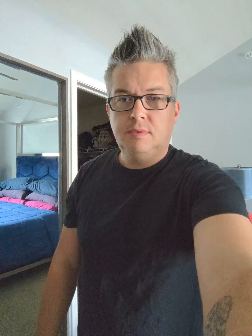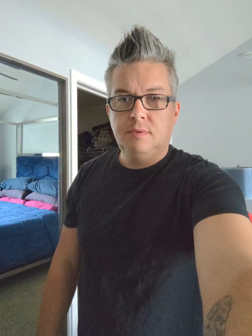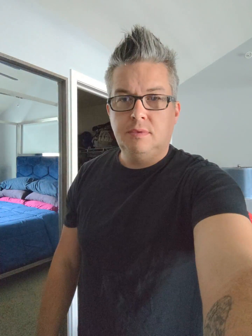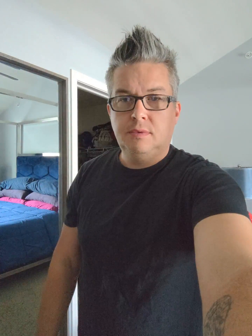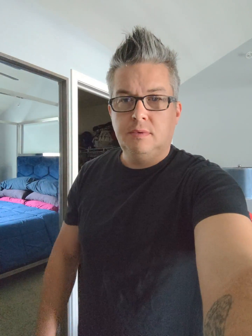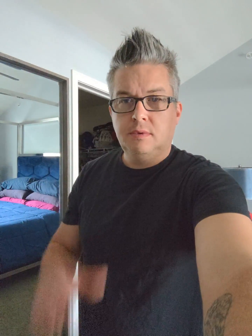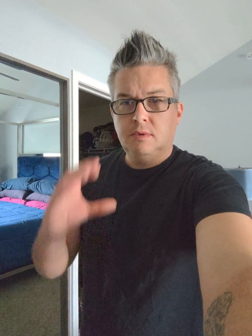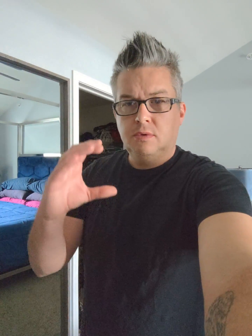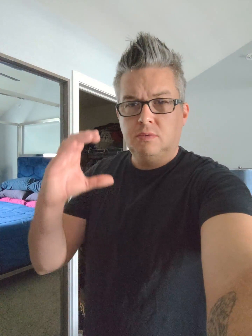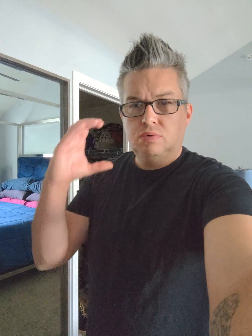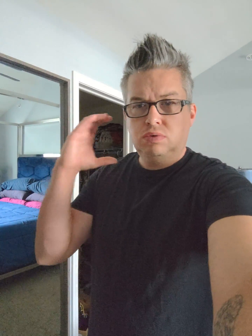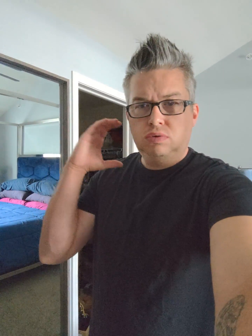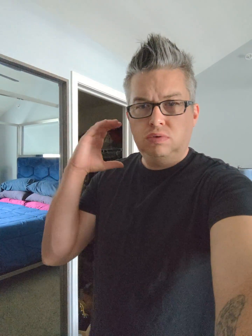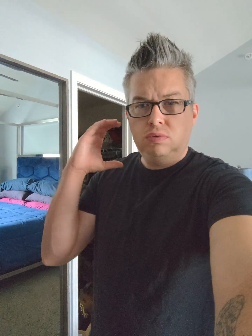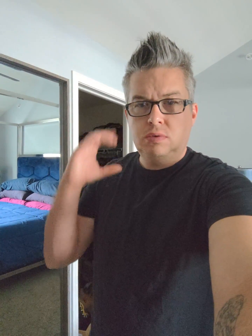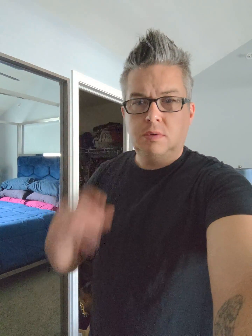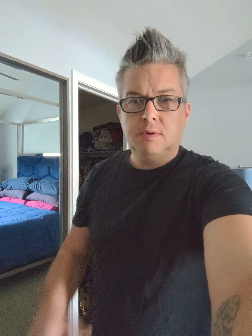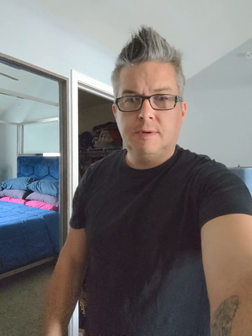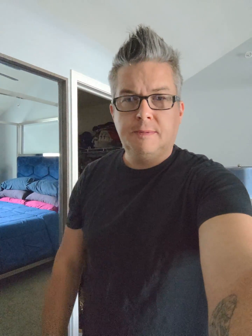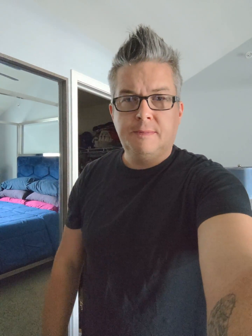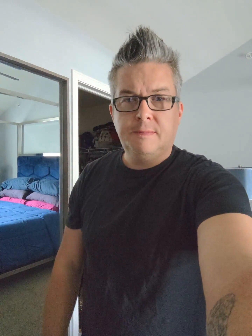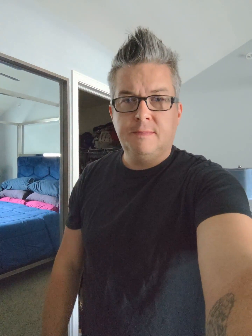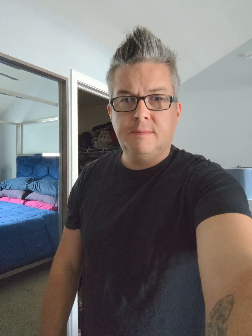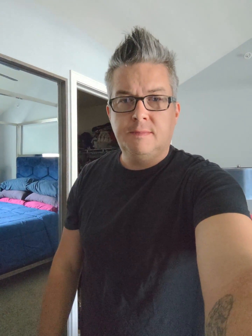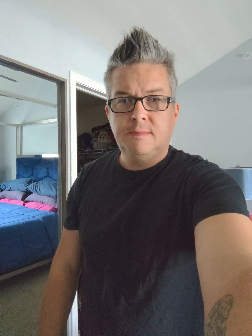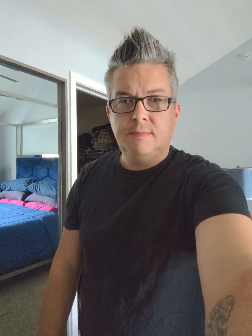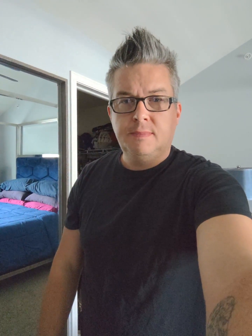bus